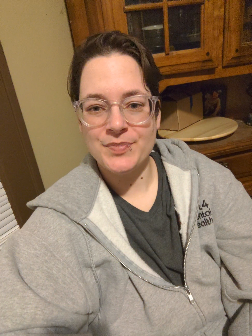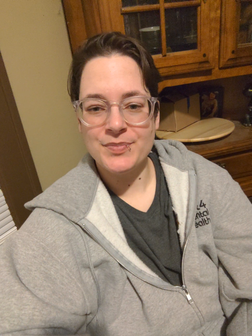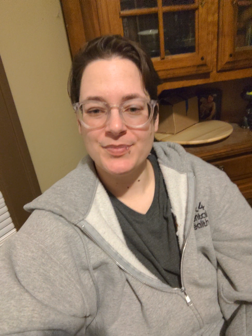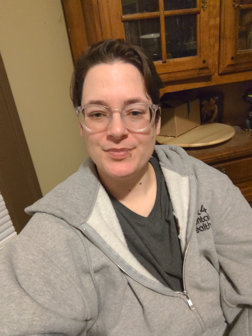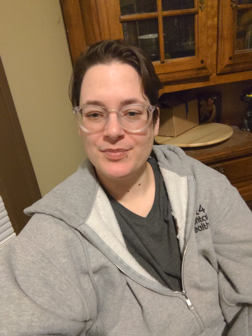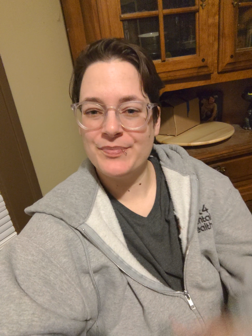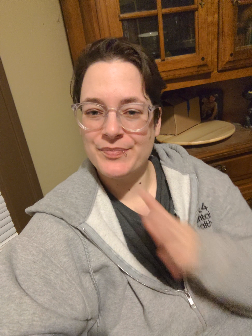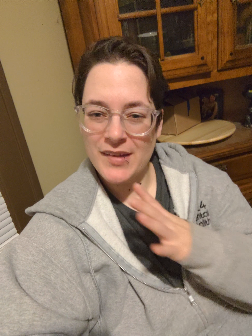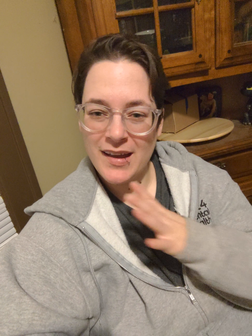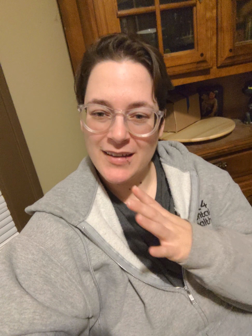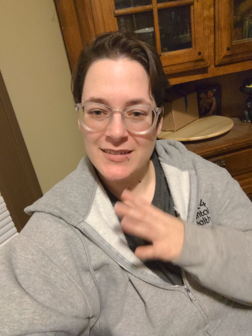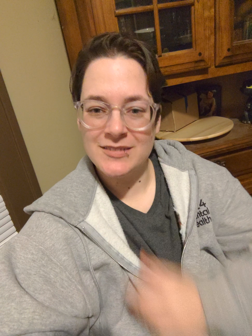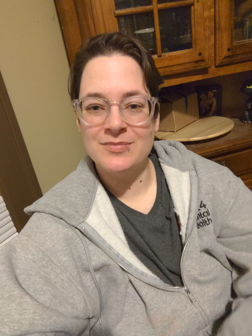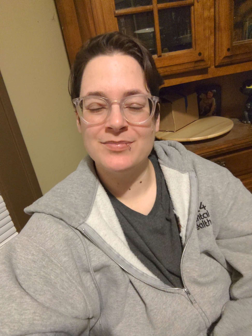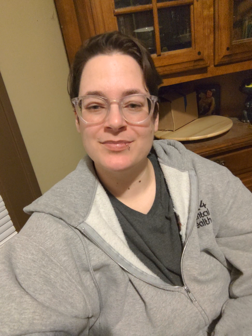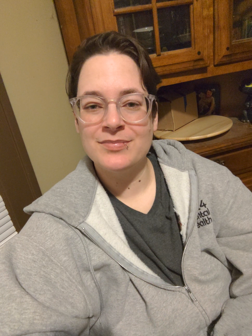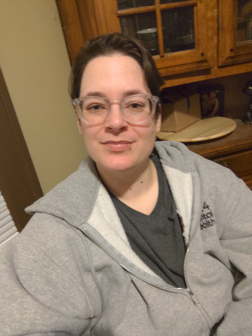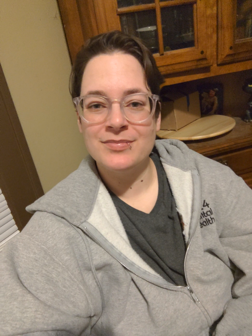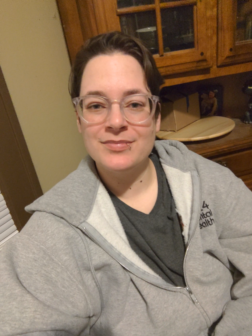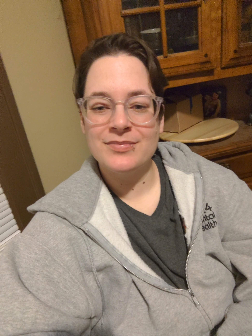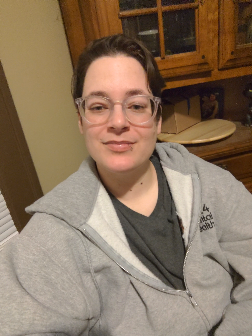fine